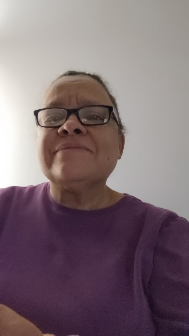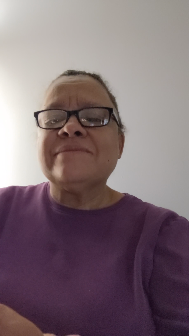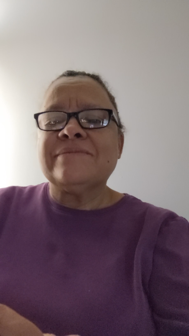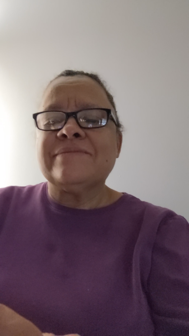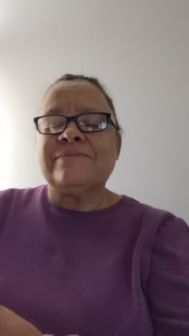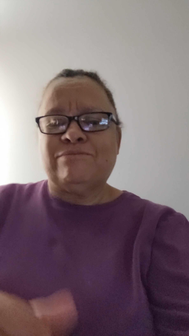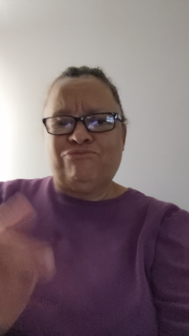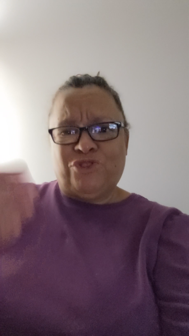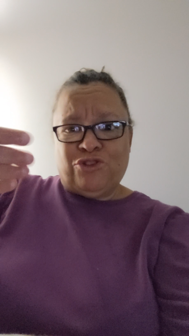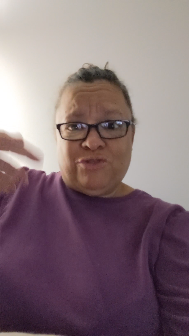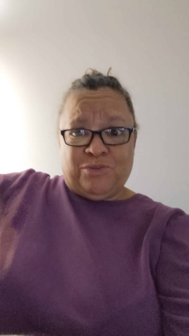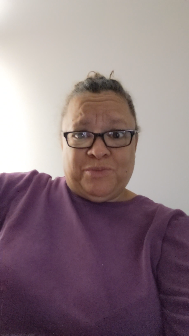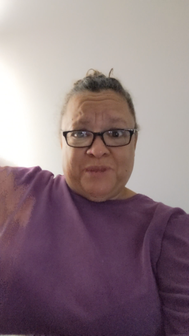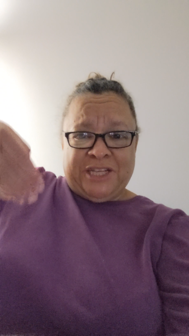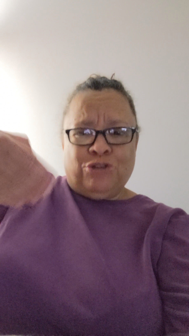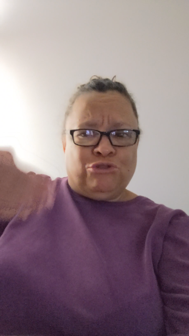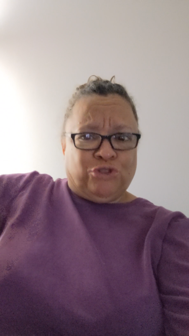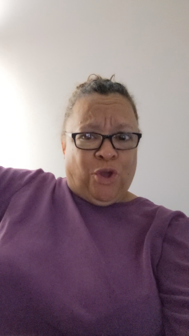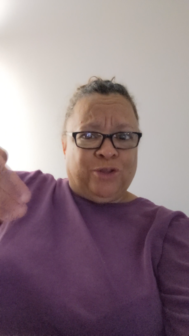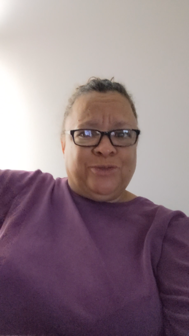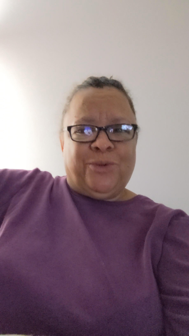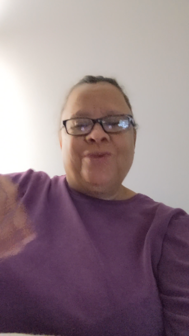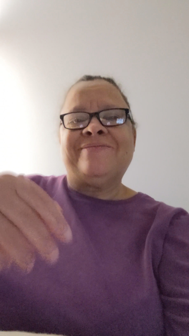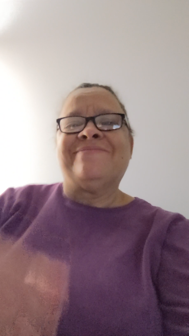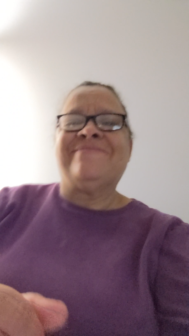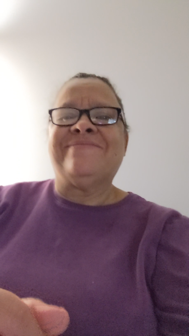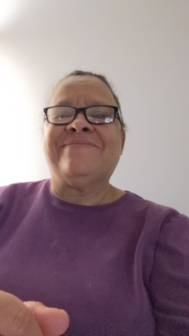shorts